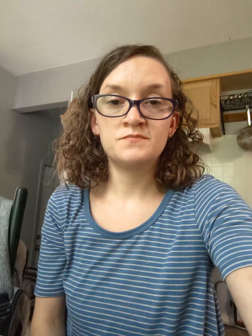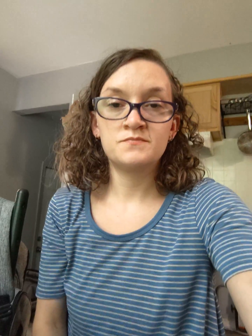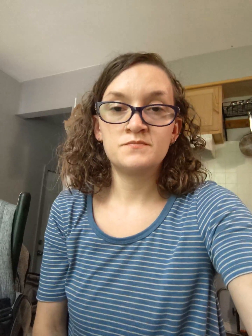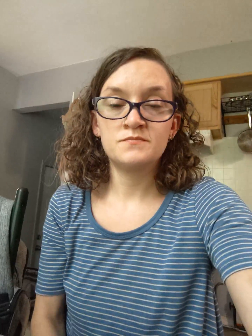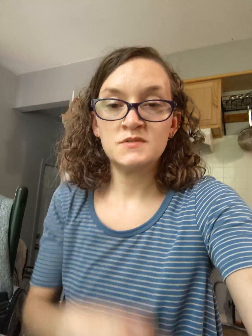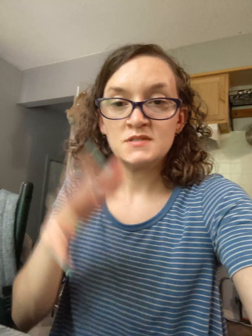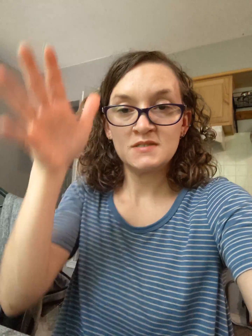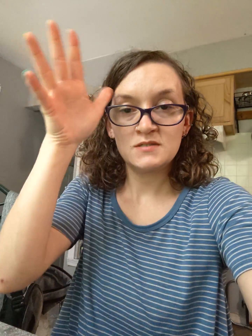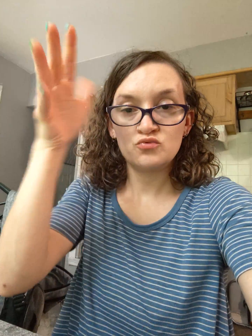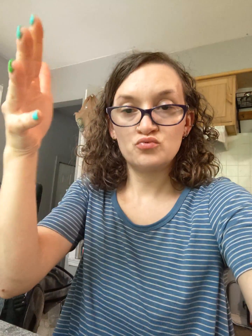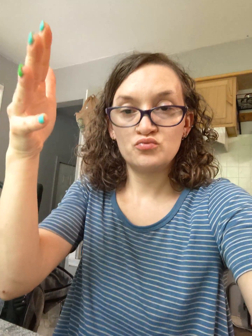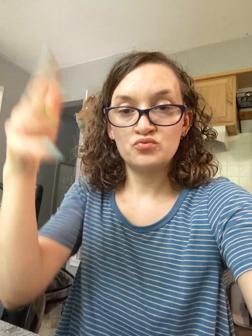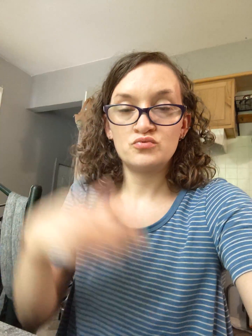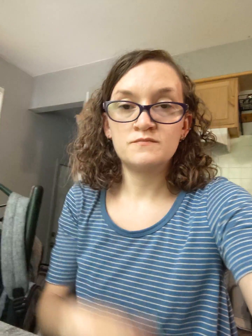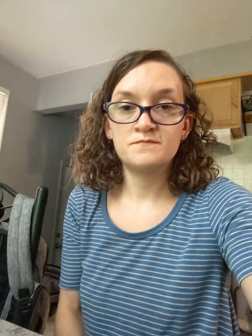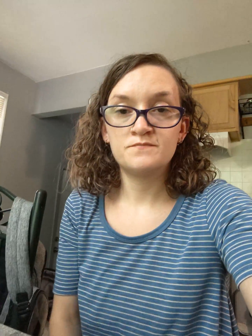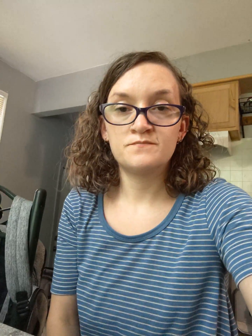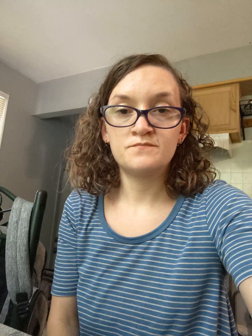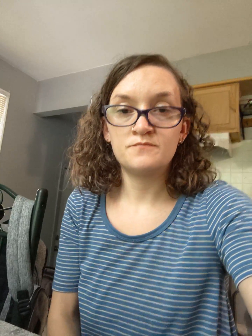deer